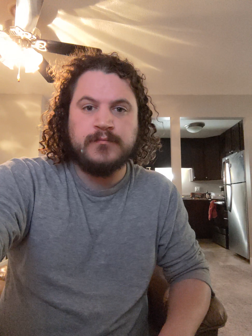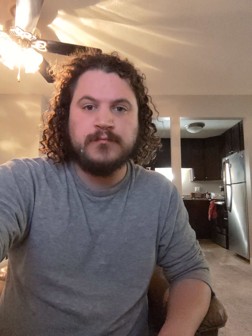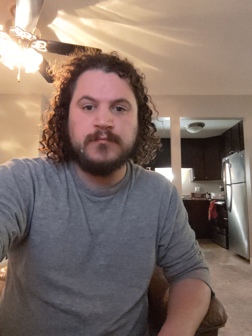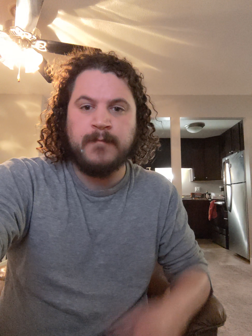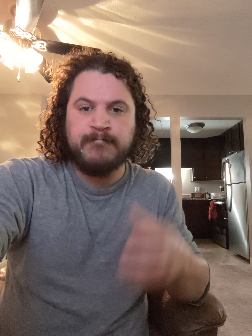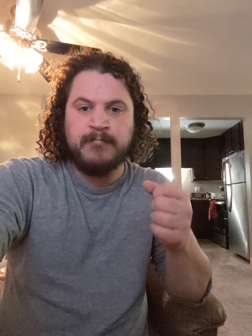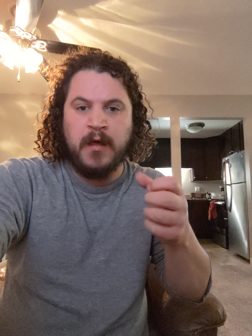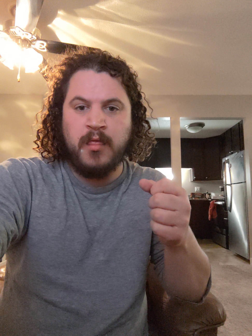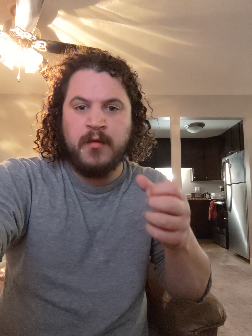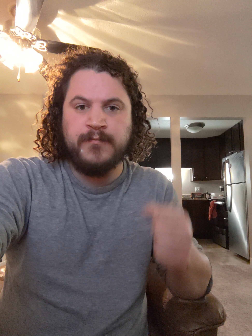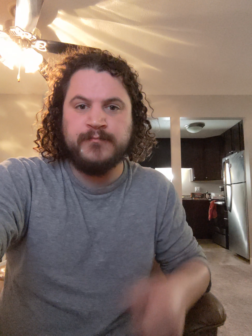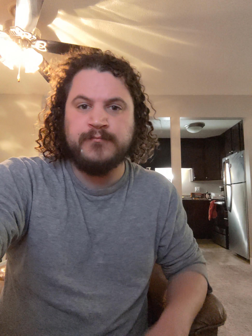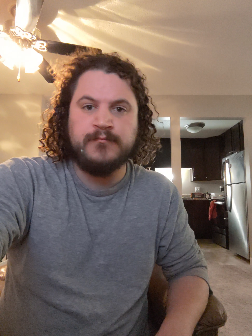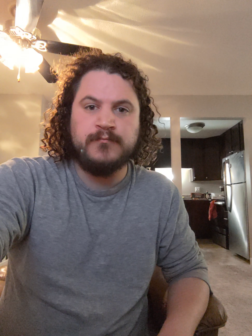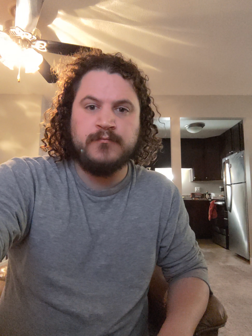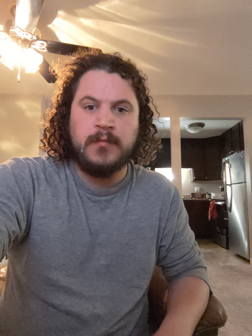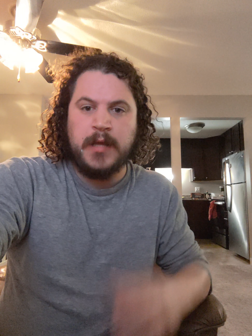milk